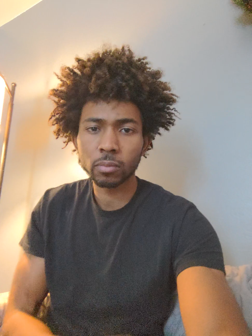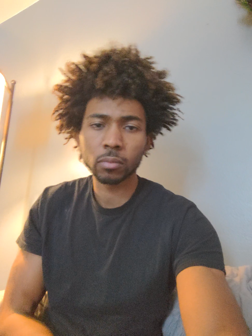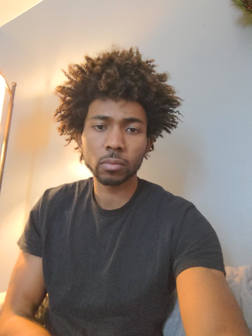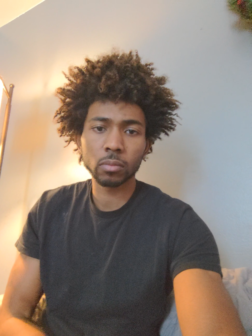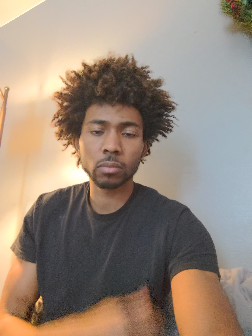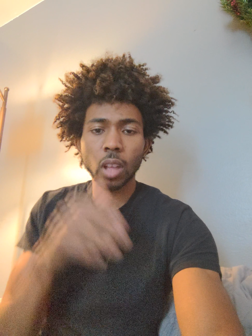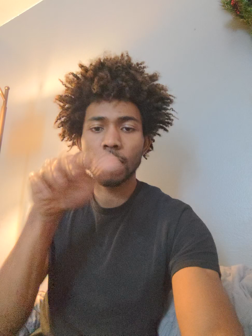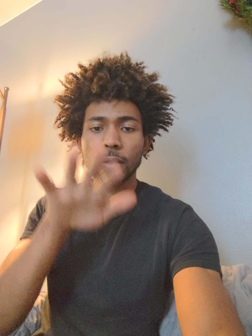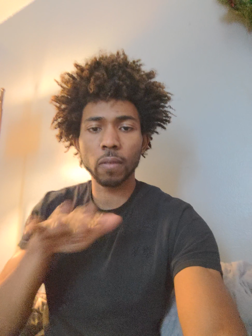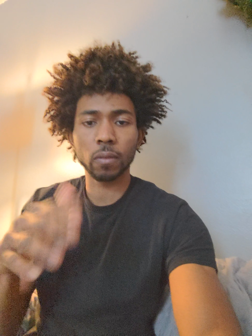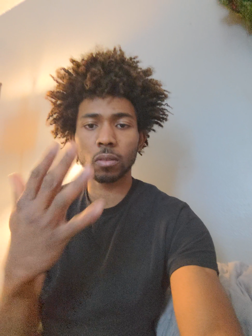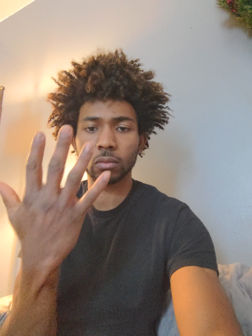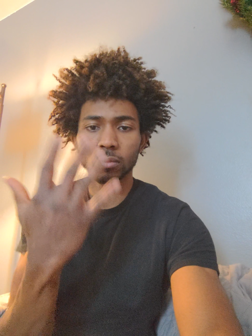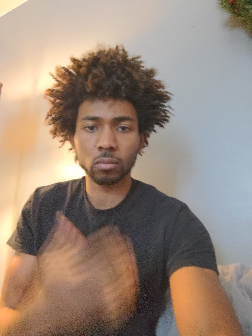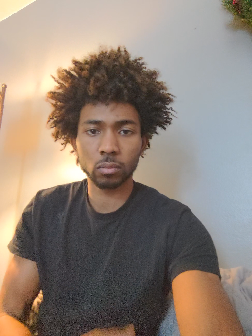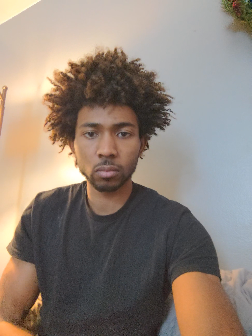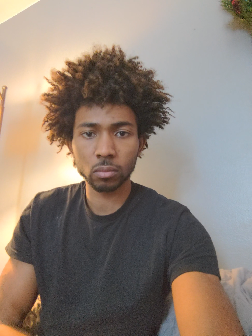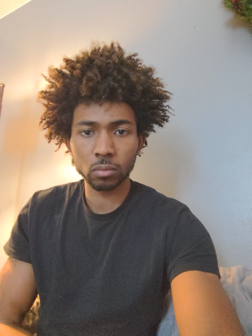mitten